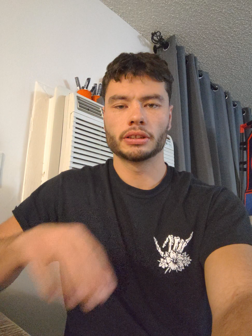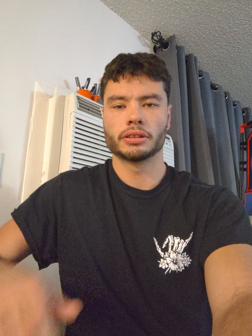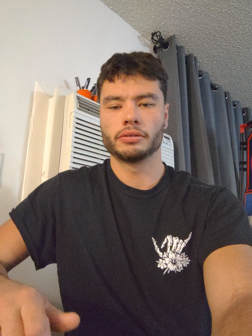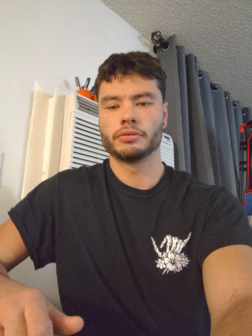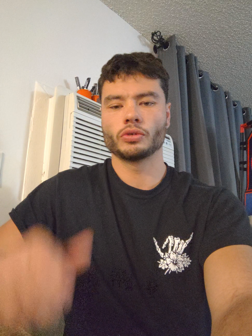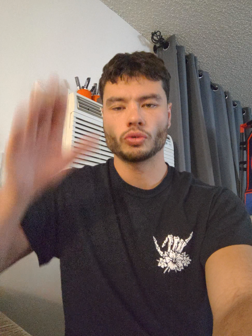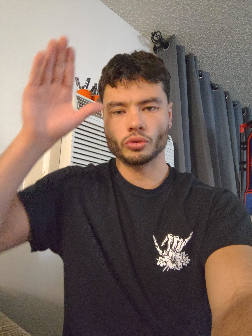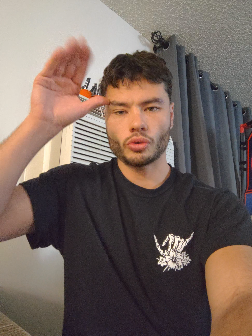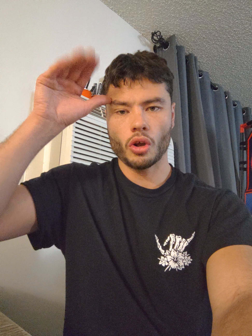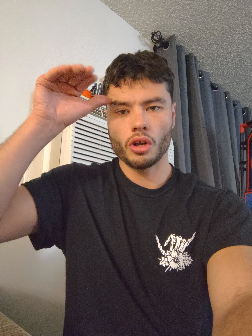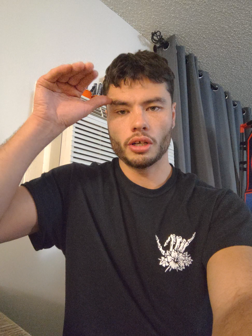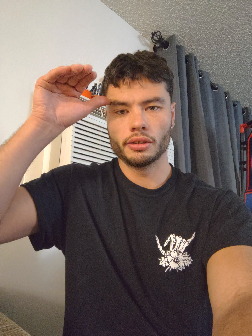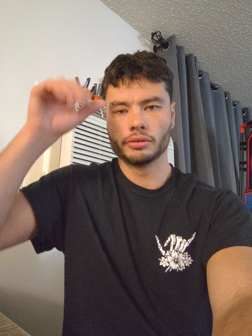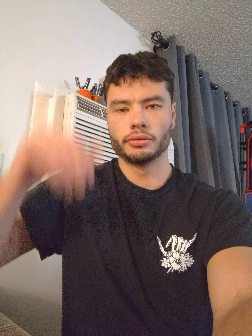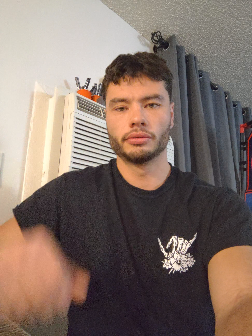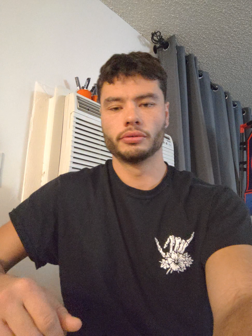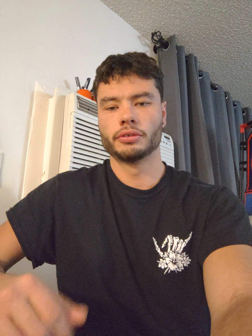donkey